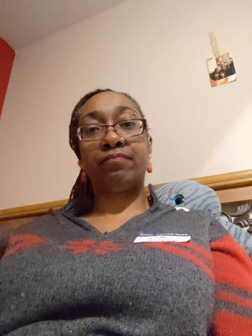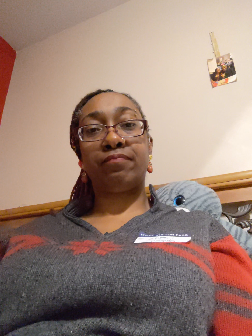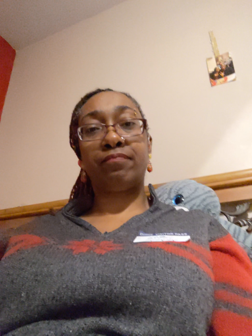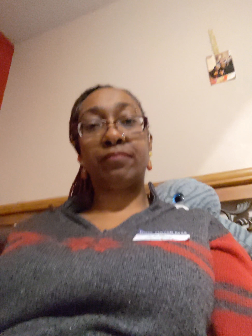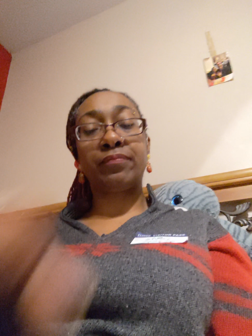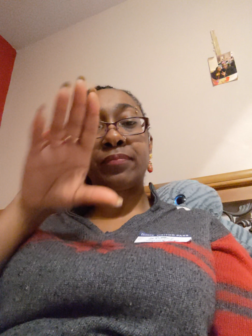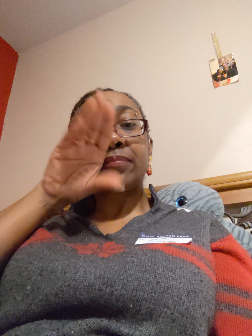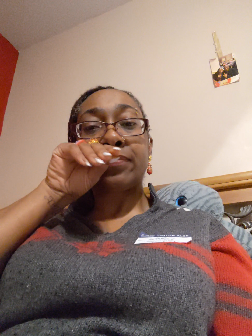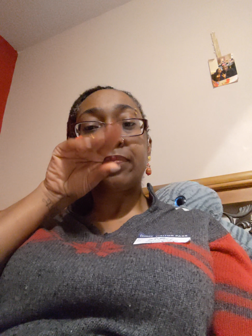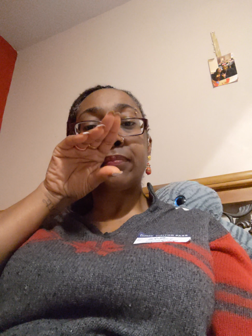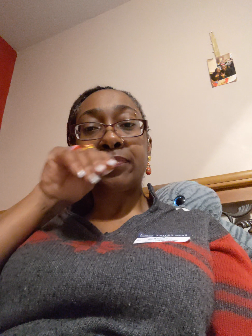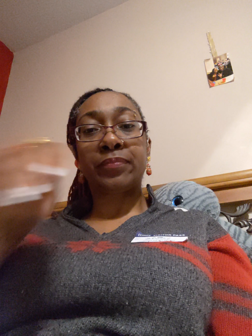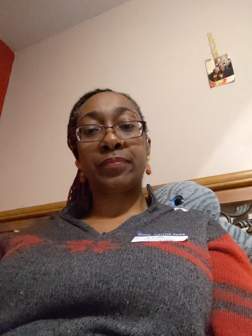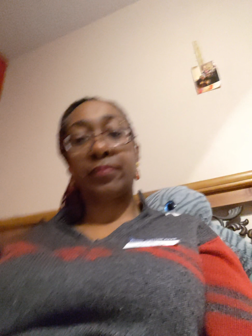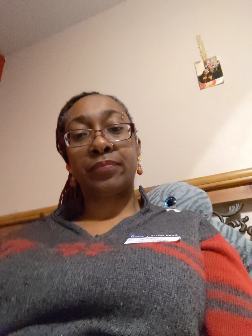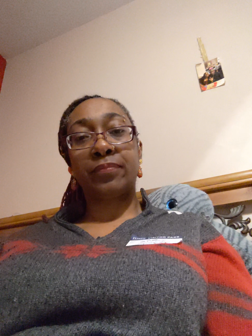duck